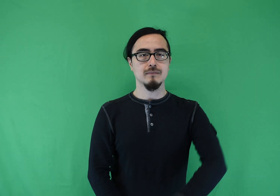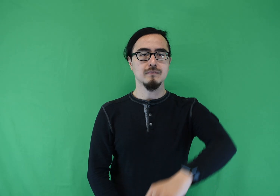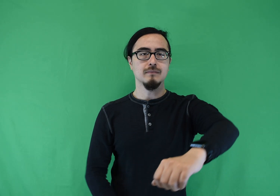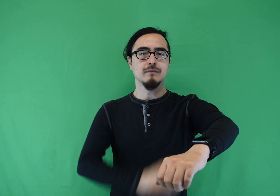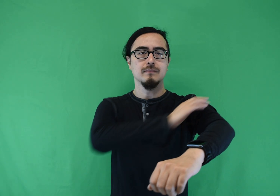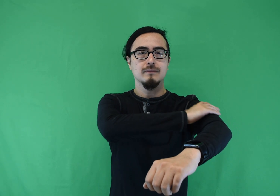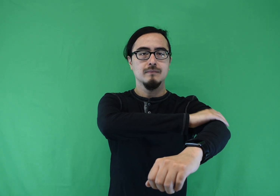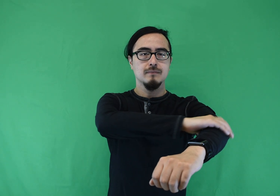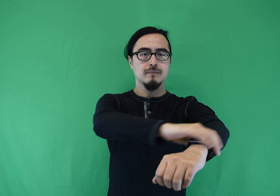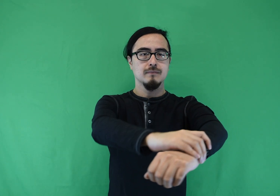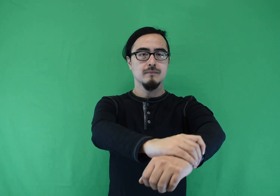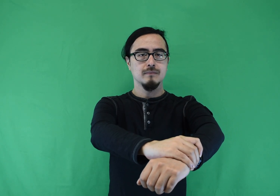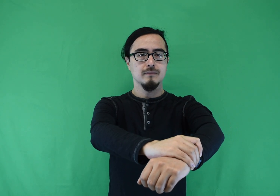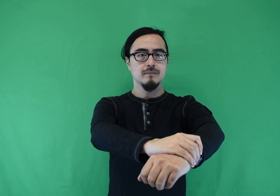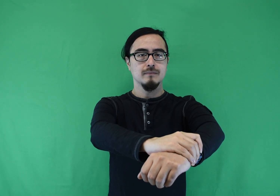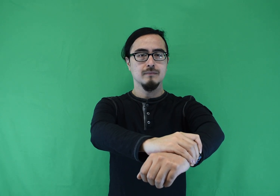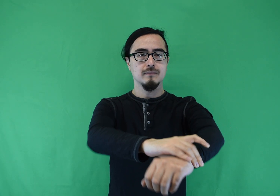brazo